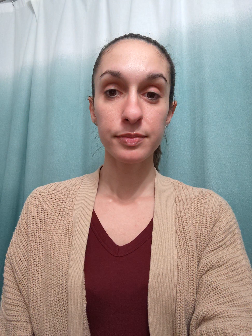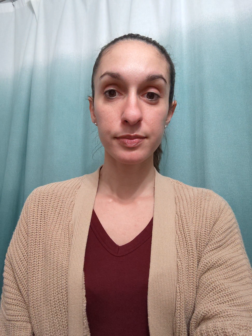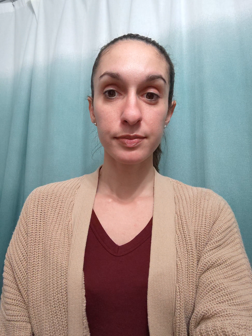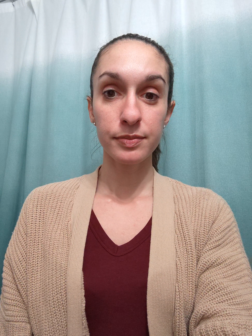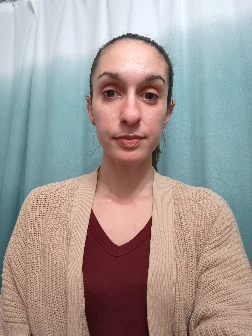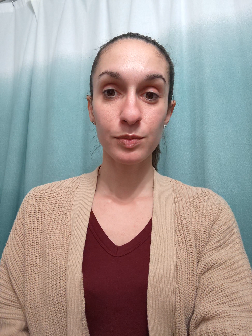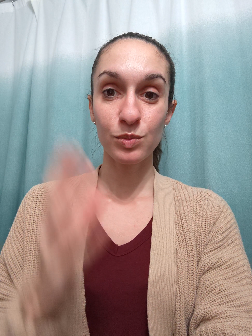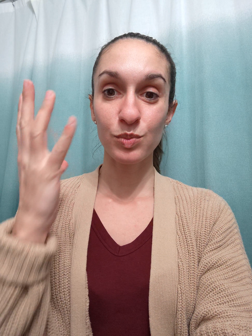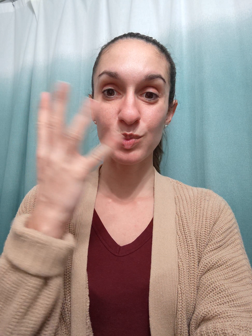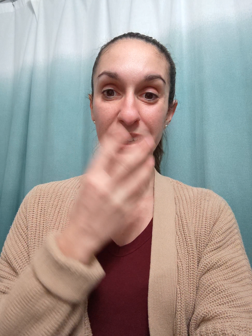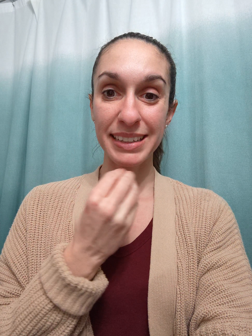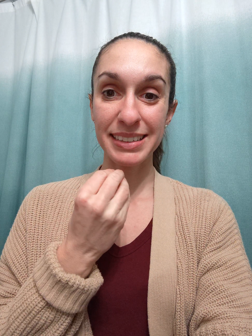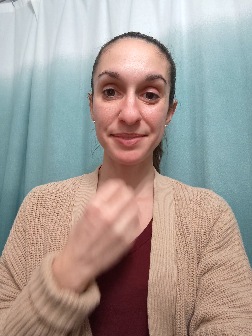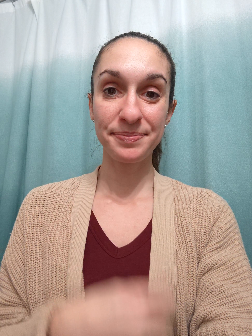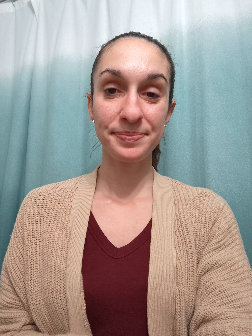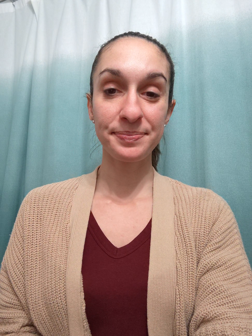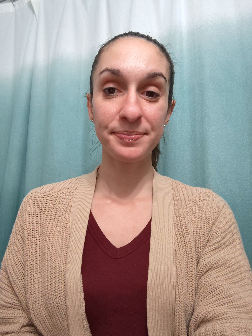pretty